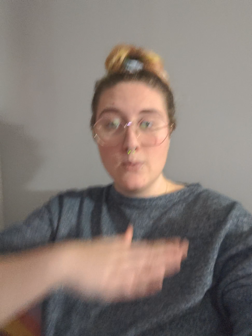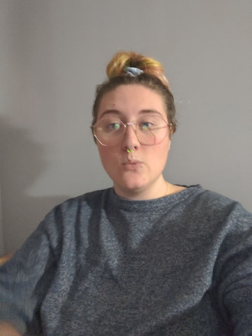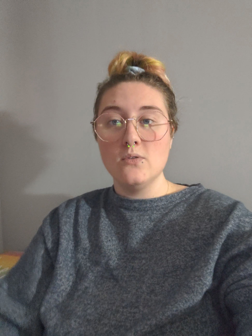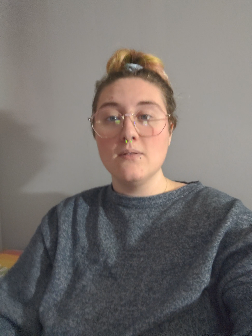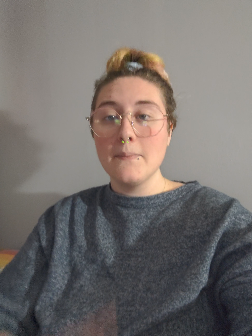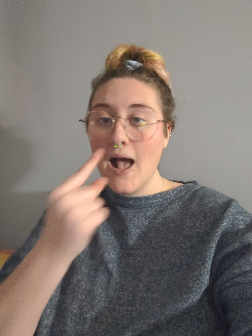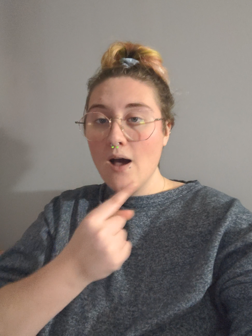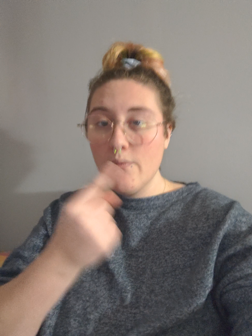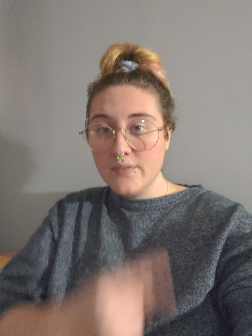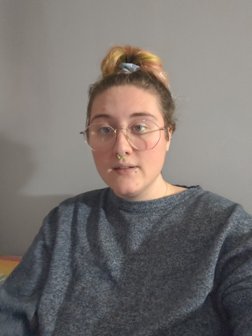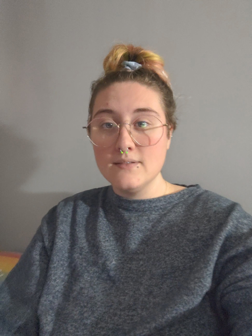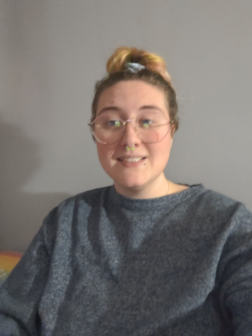mouth